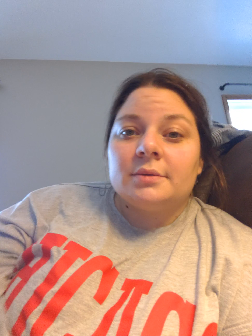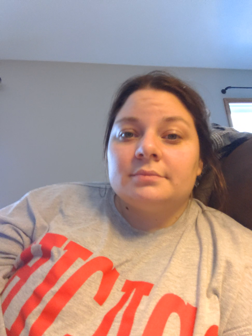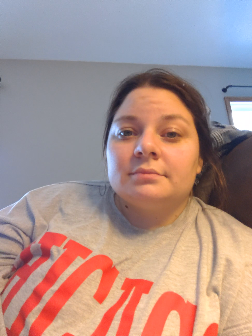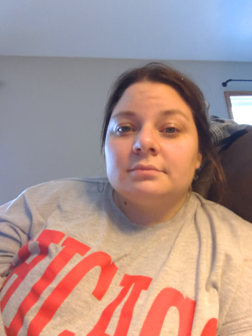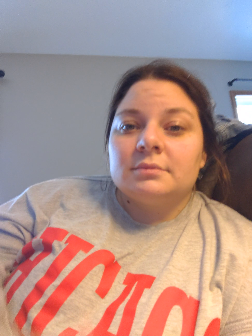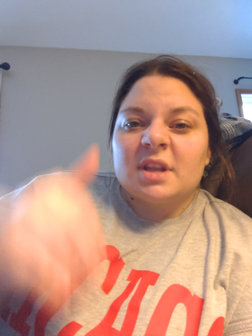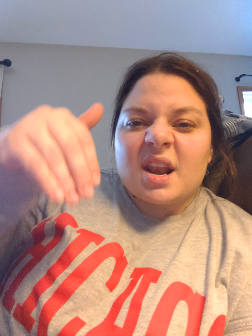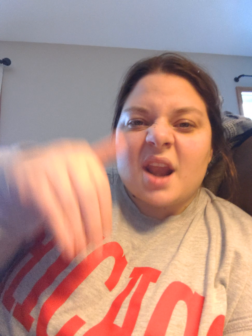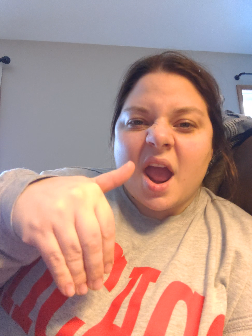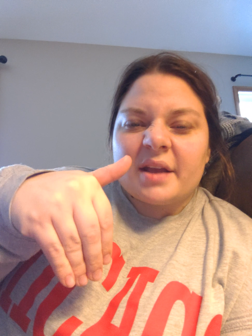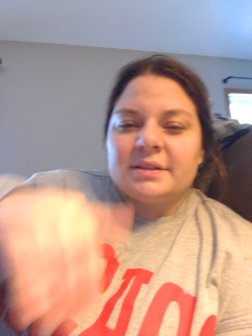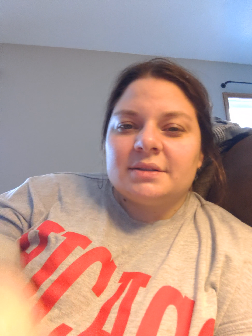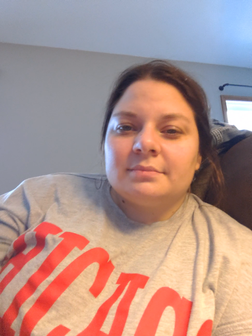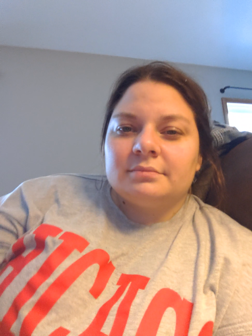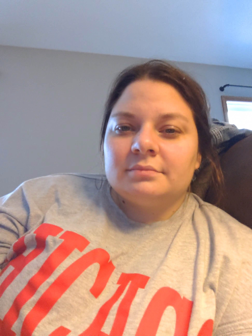night